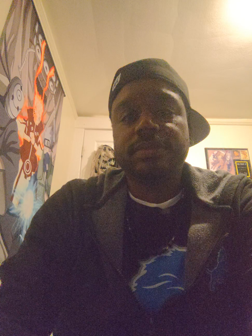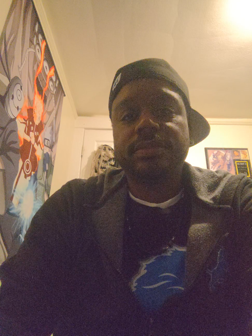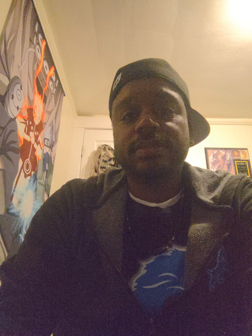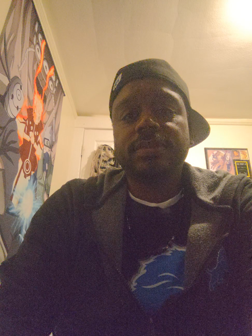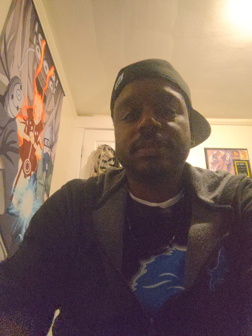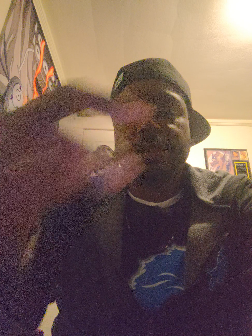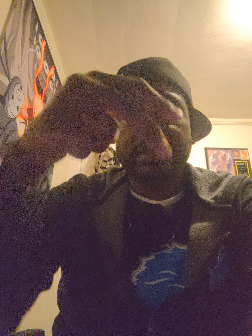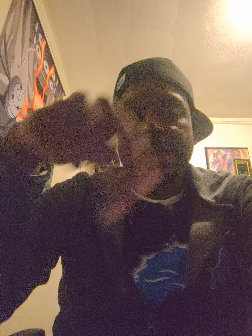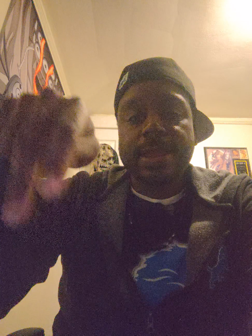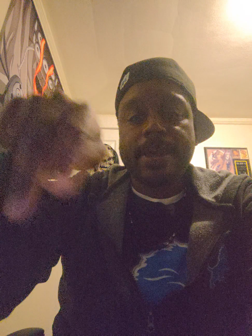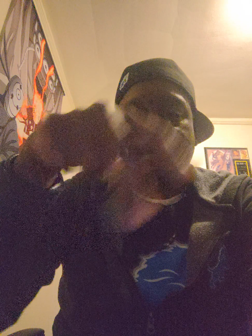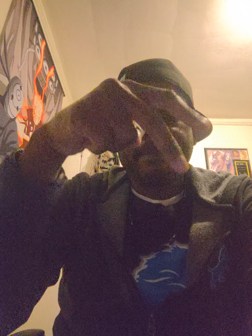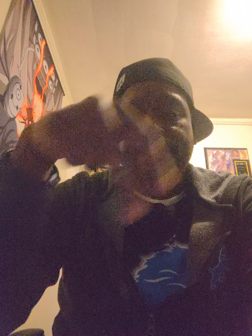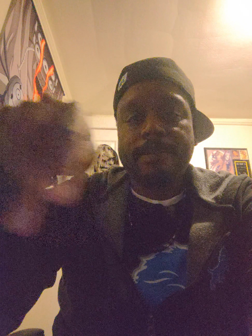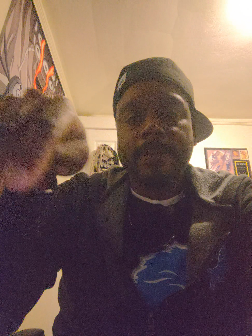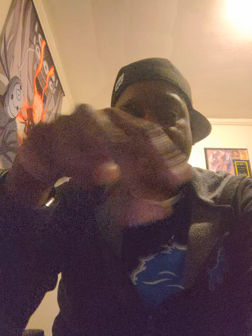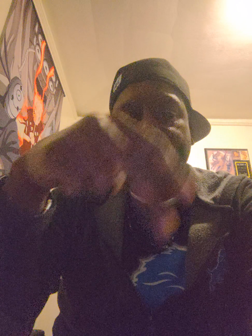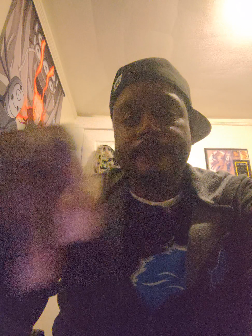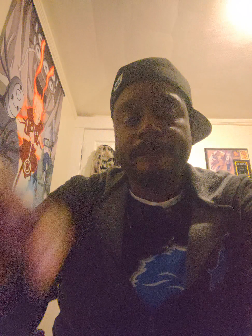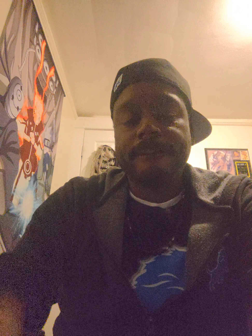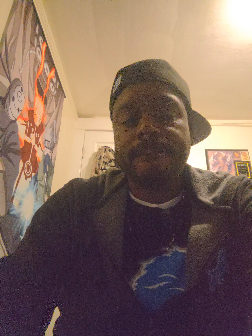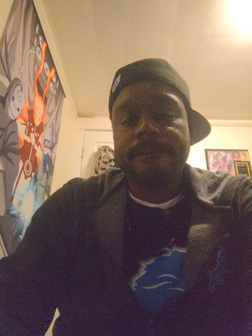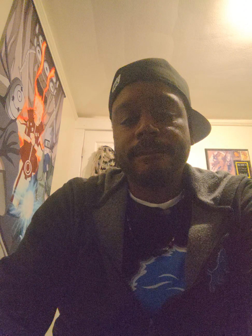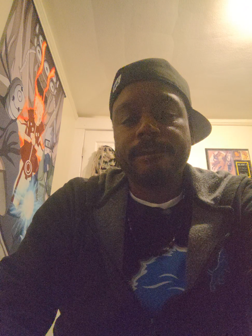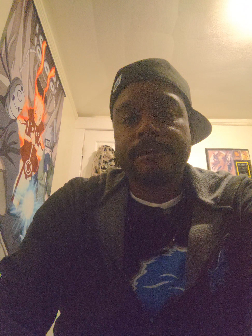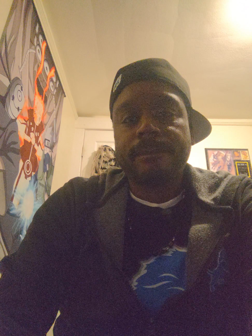dance